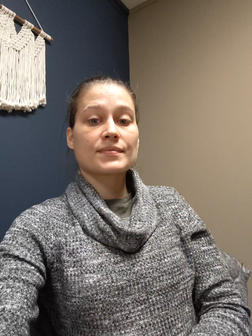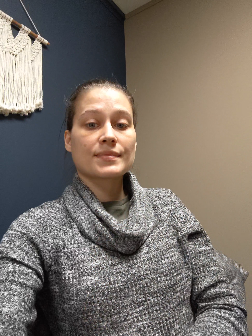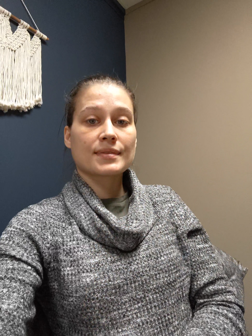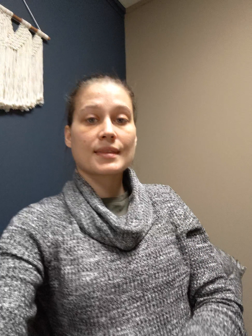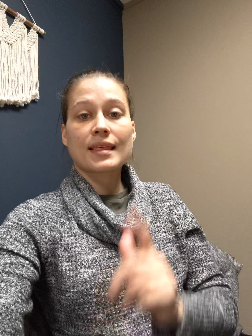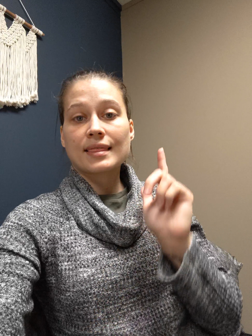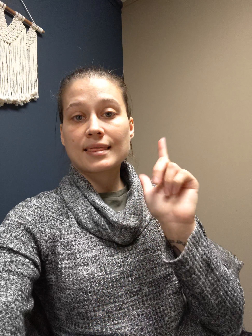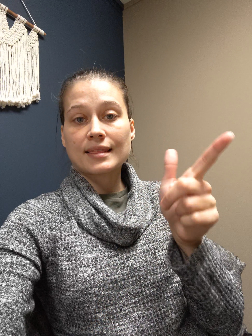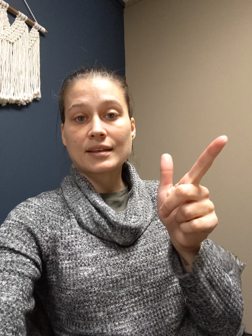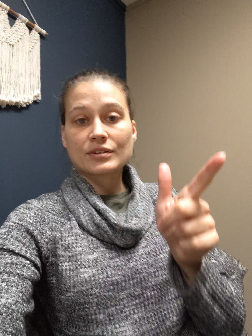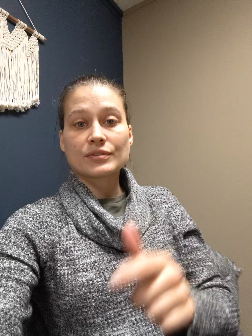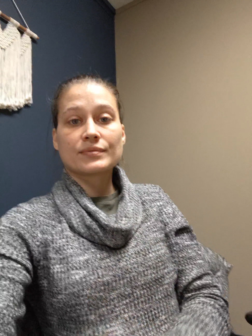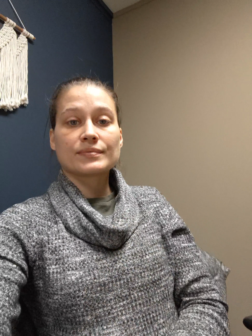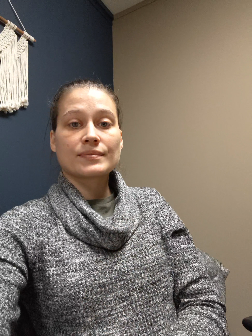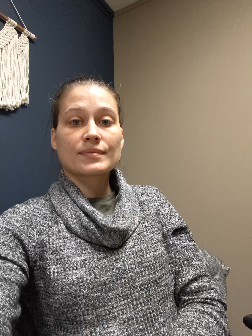later